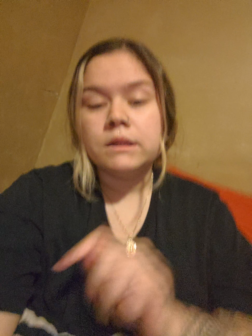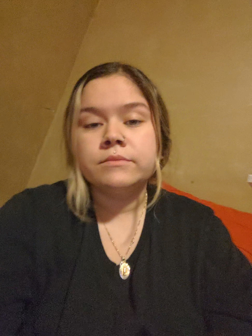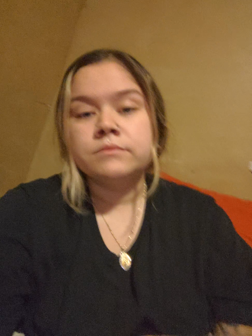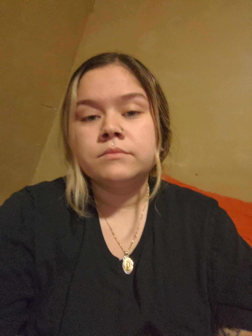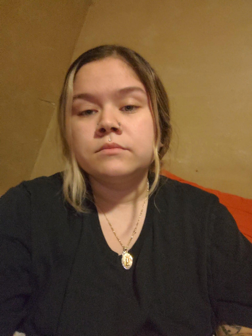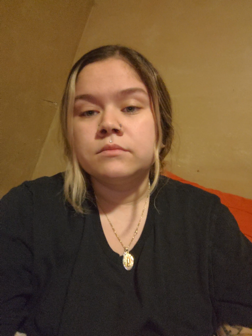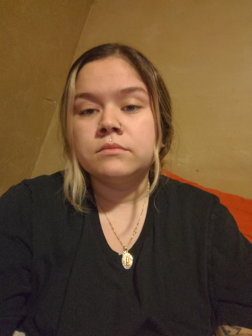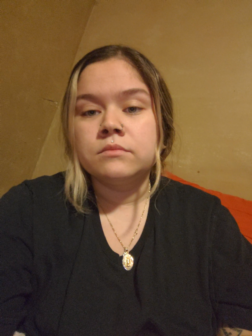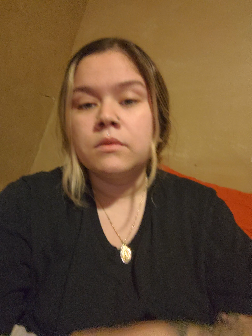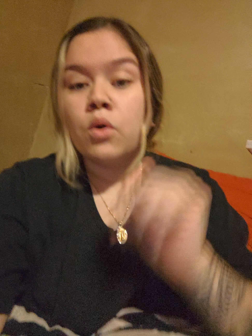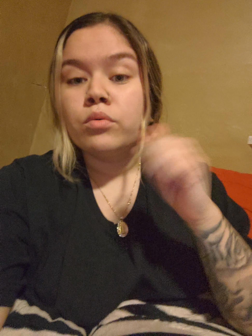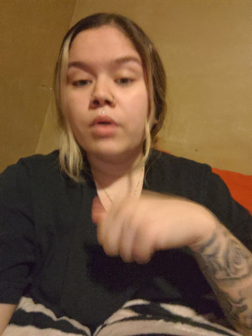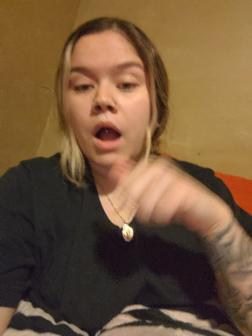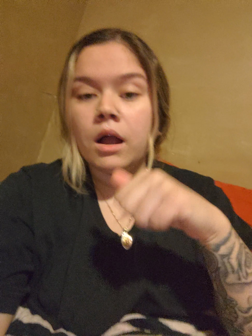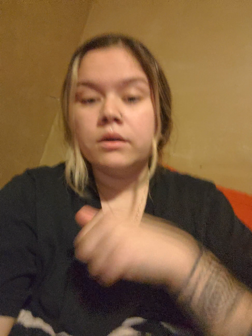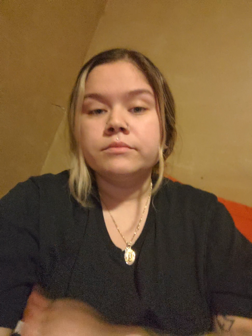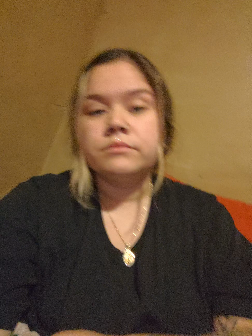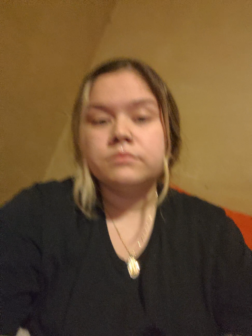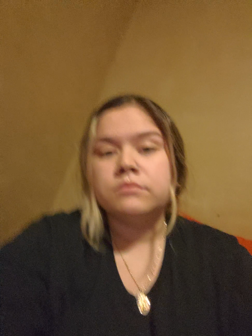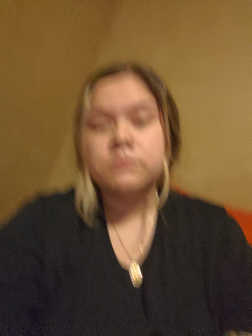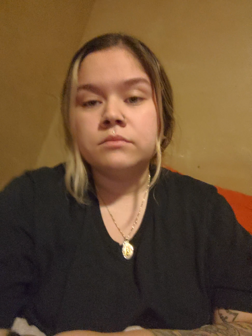rock